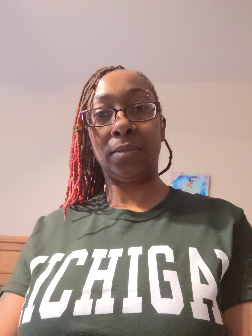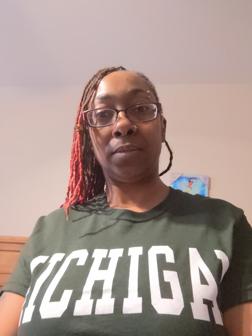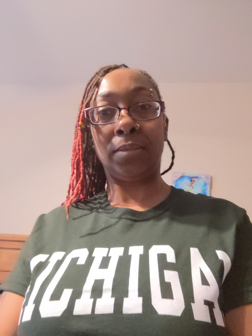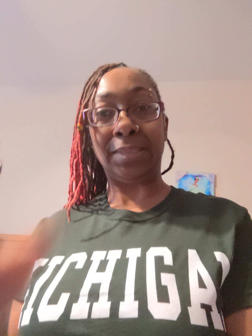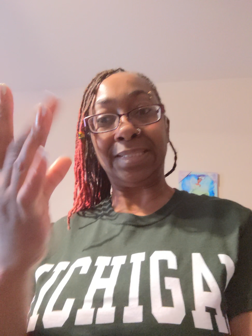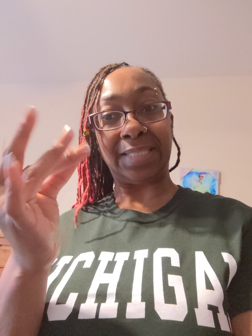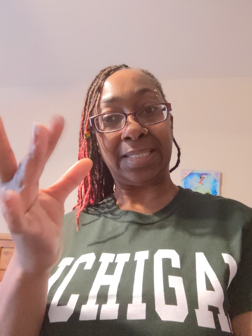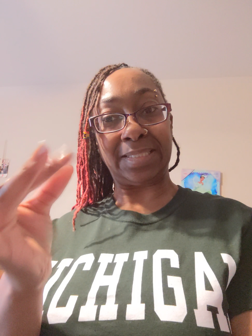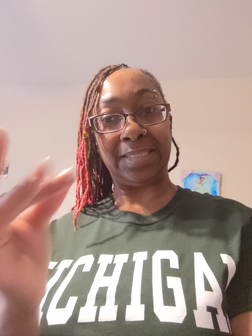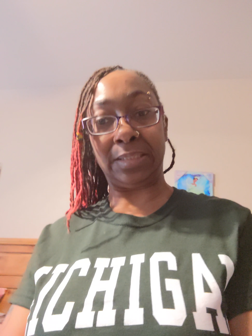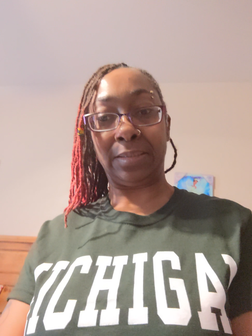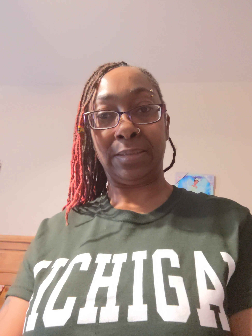sticky